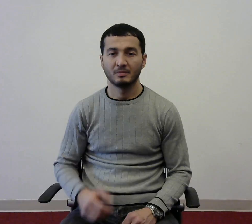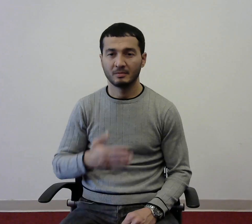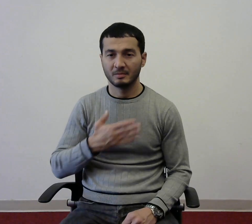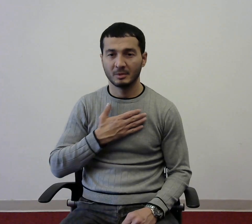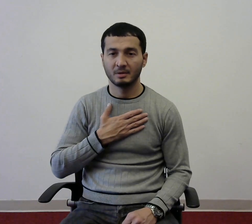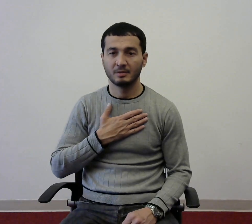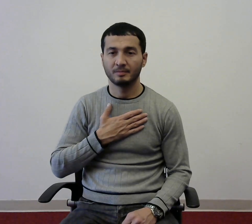mənim